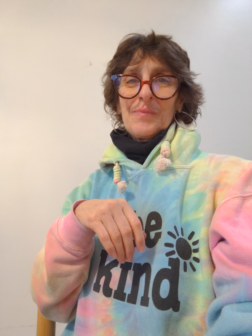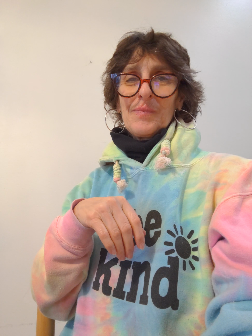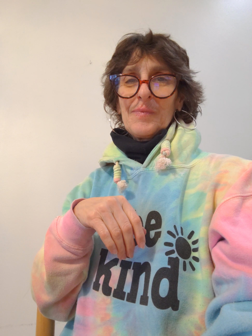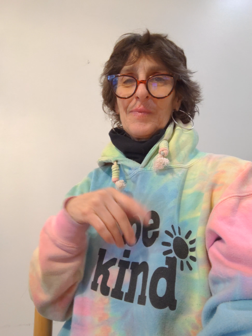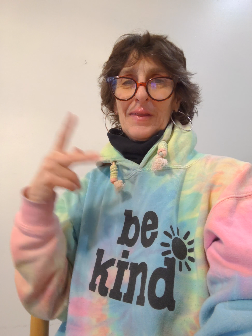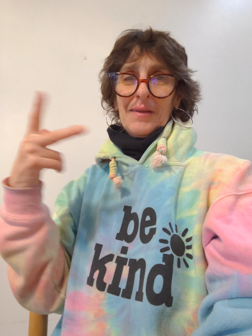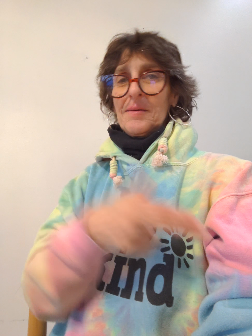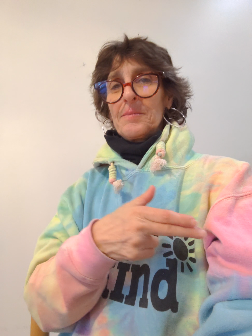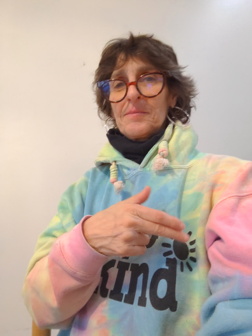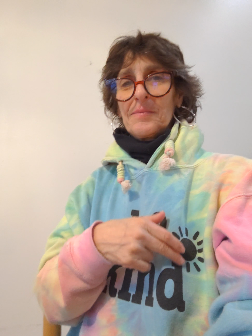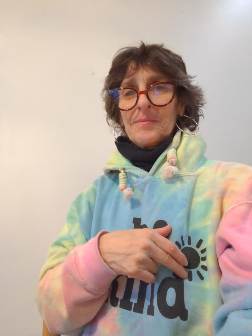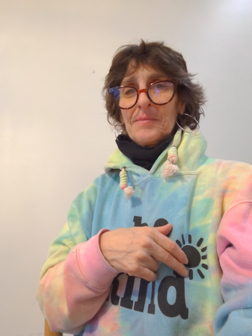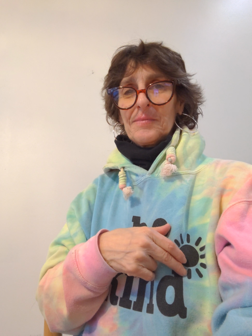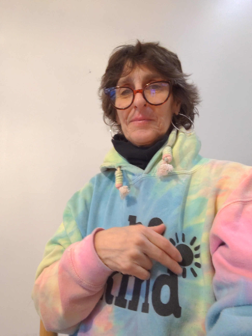cut